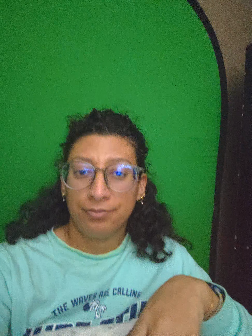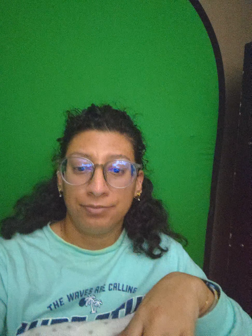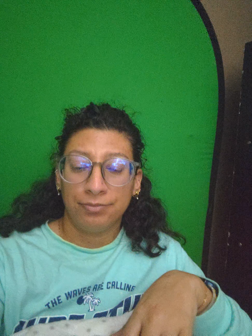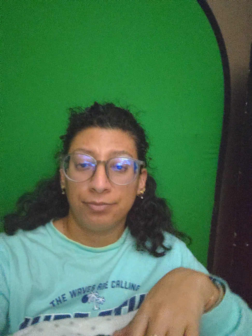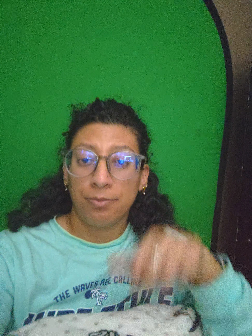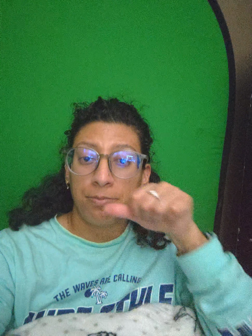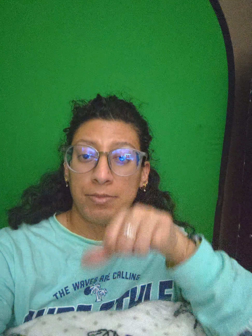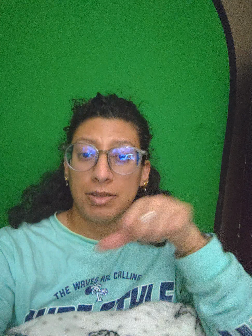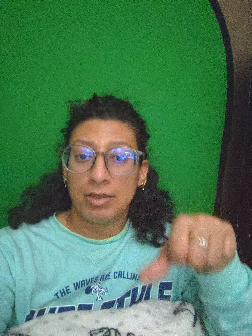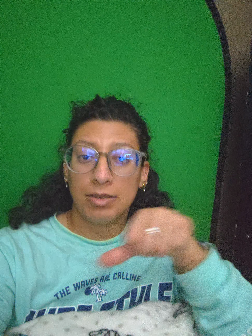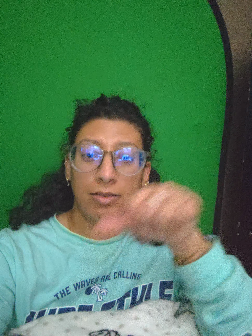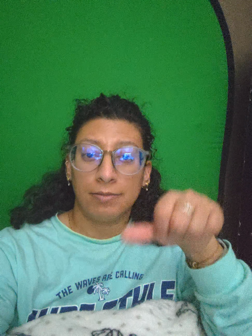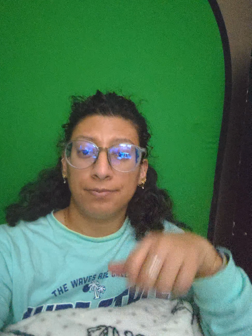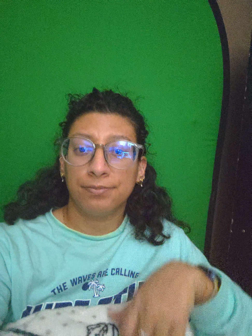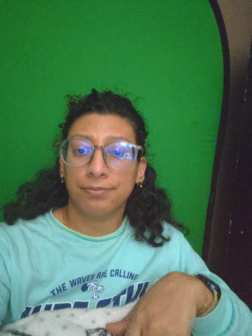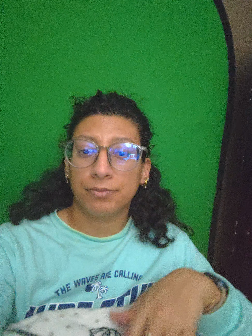puzzle